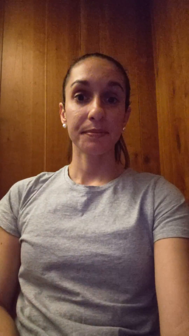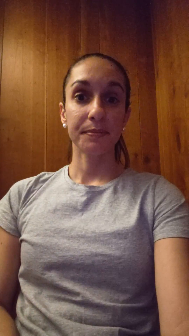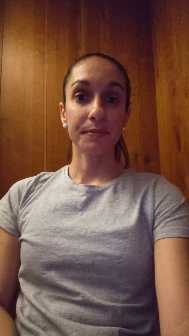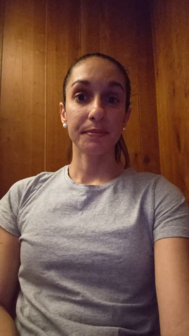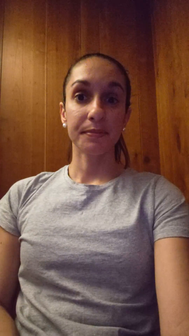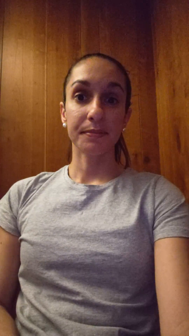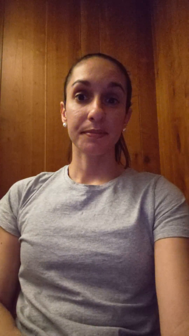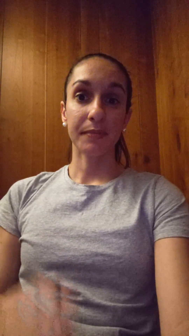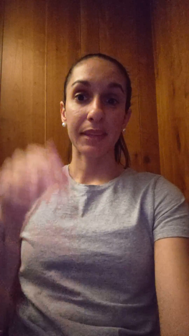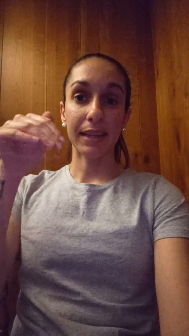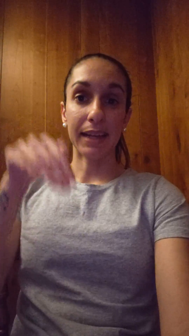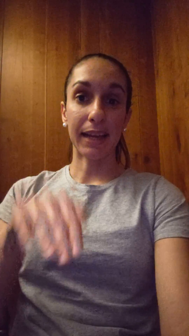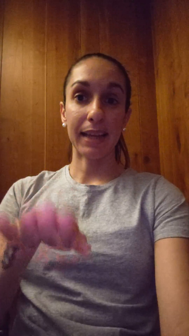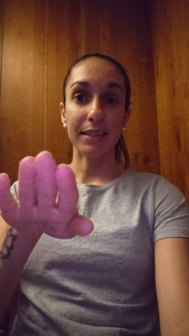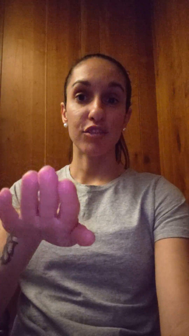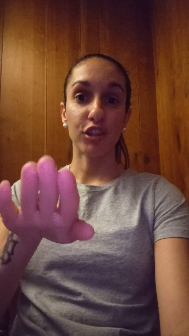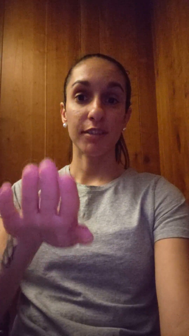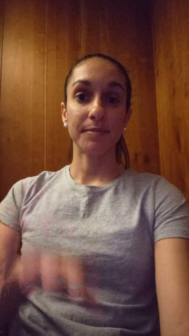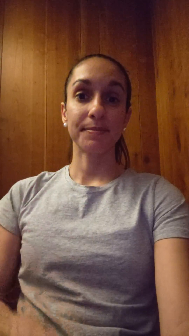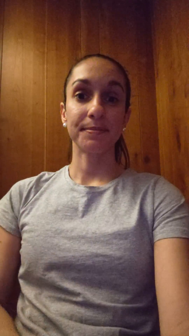enter